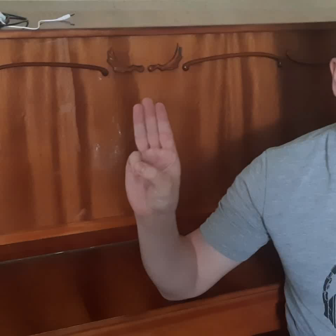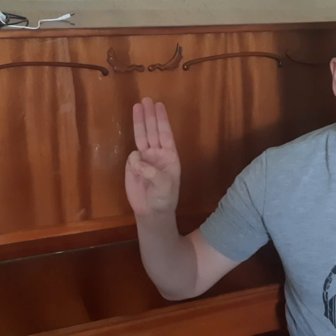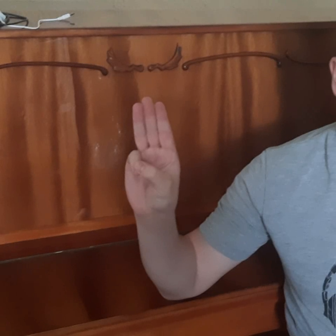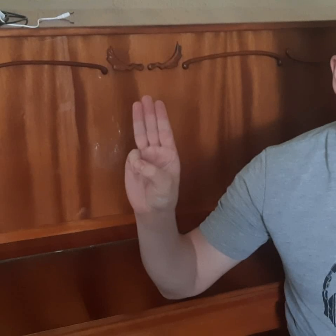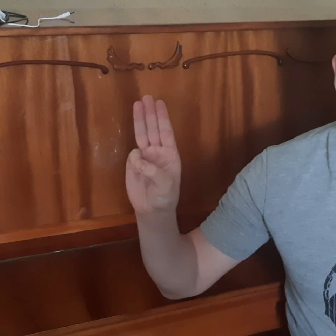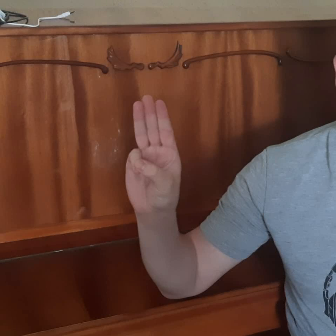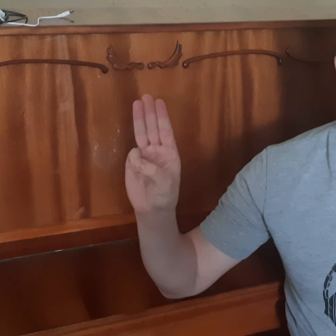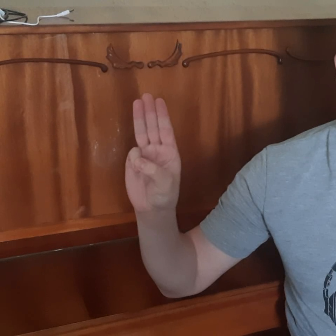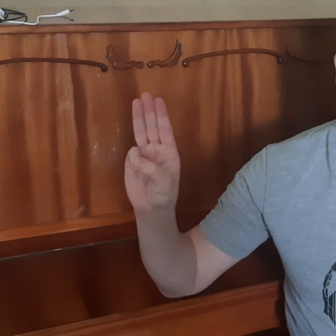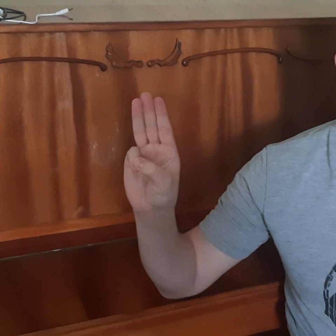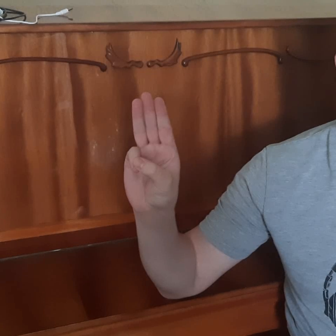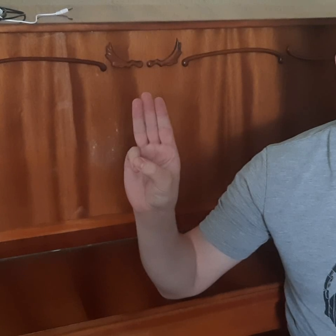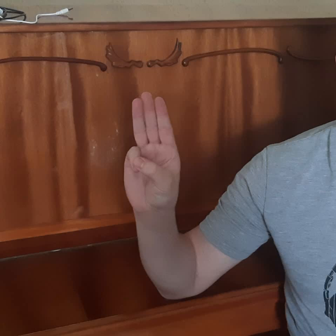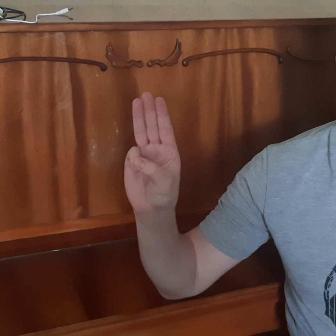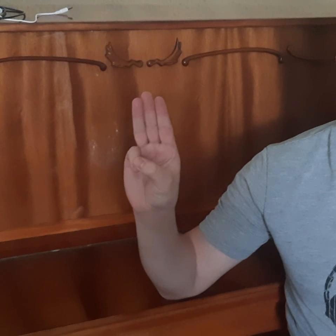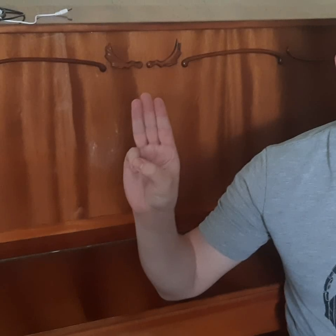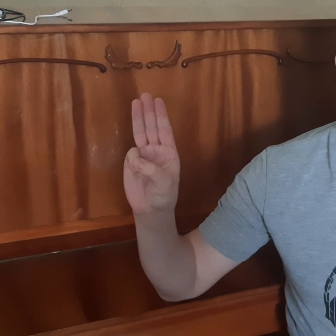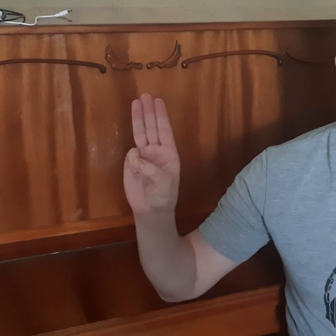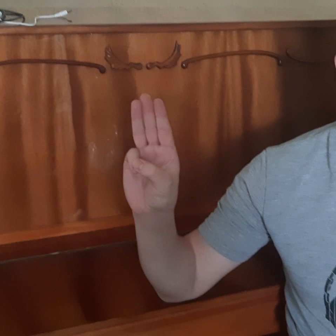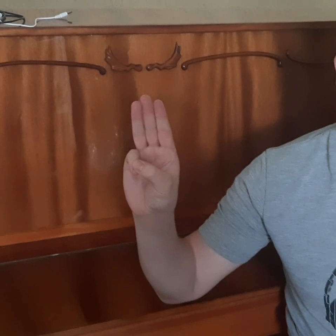Ш